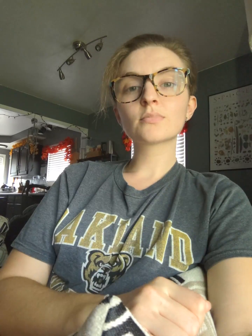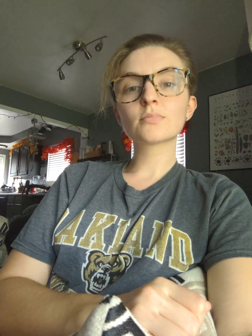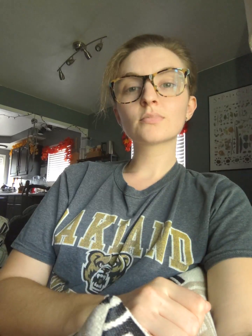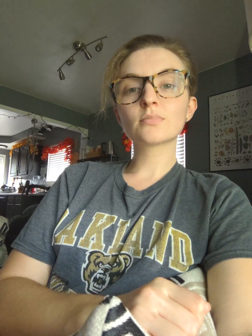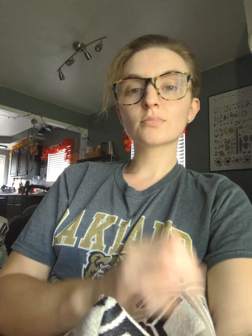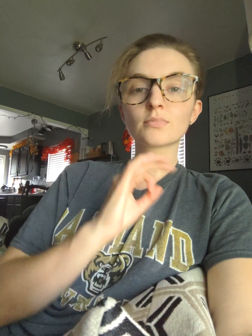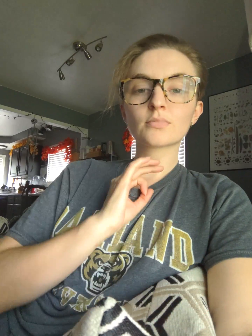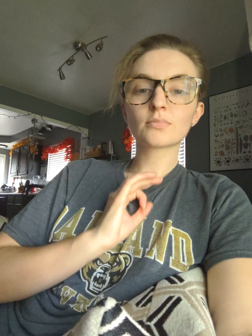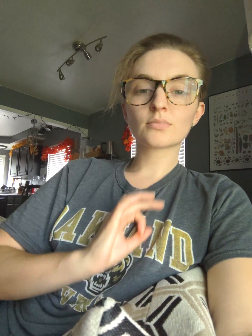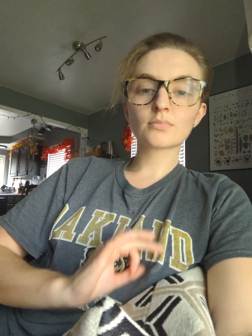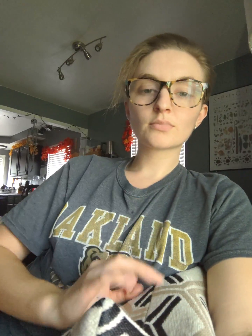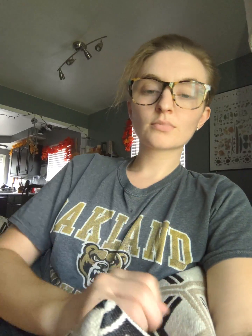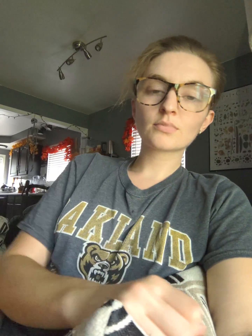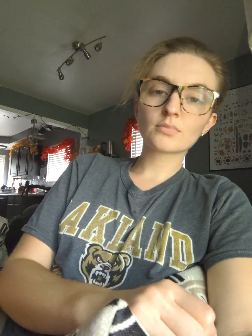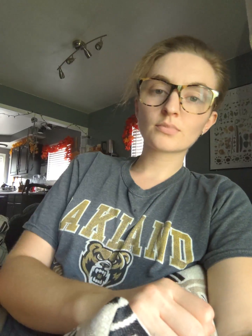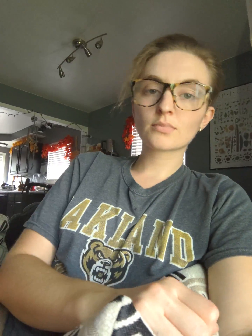button